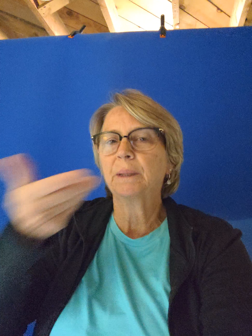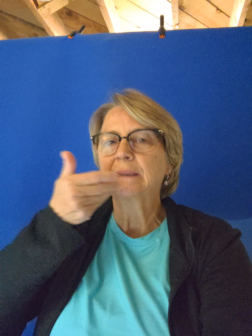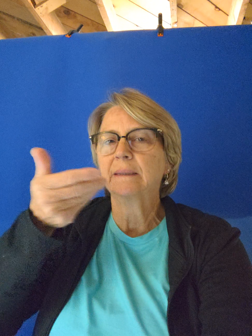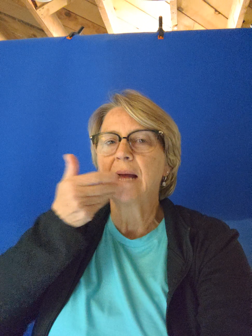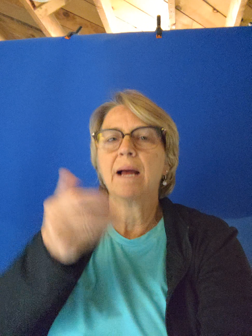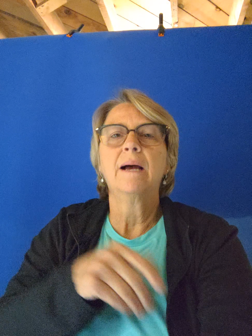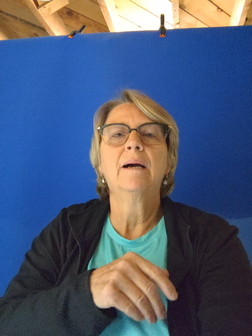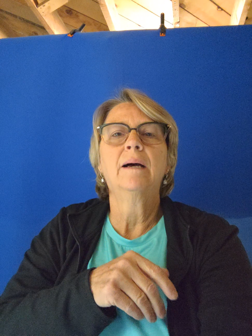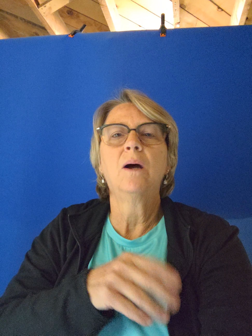pizza